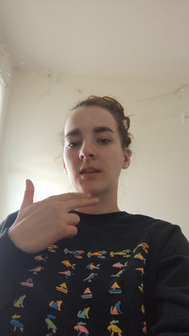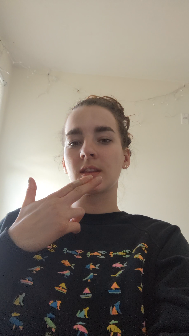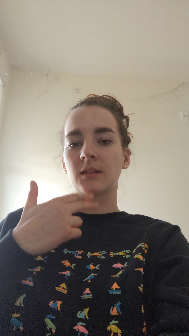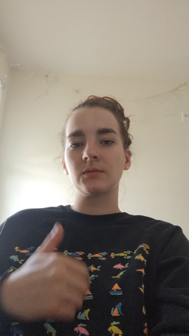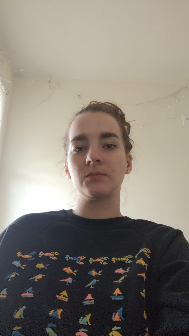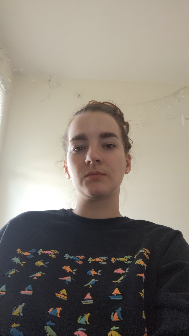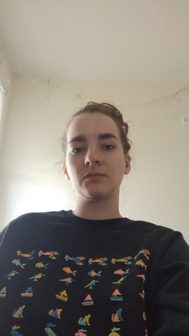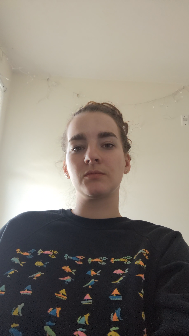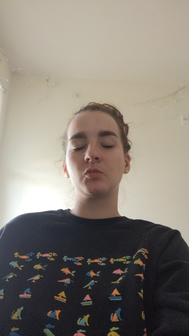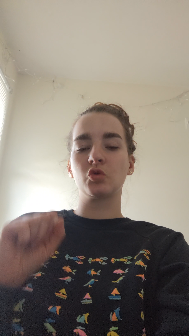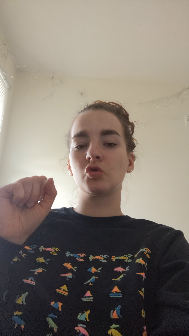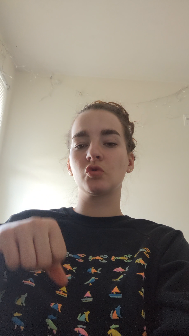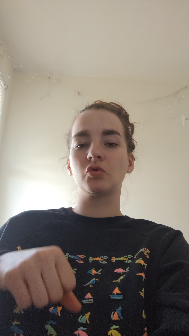could